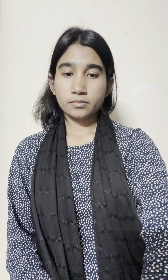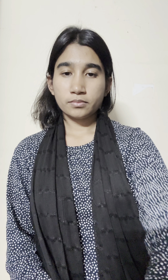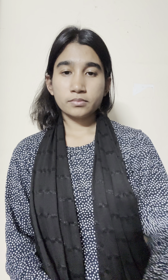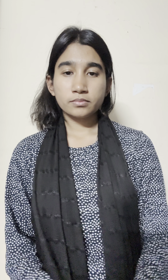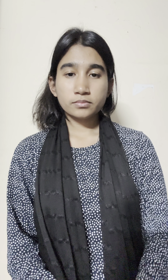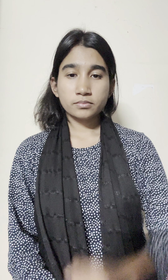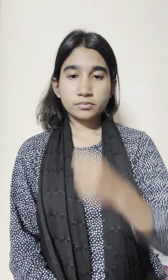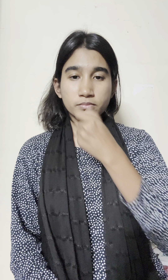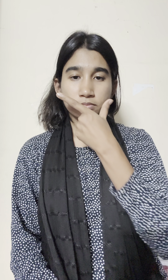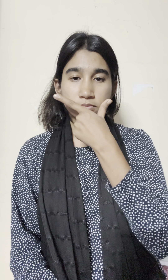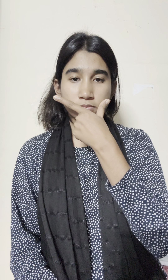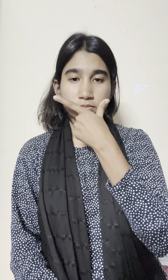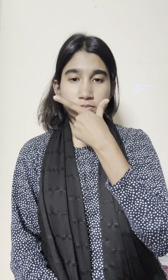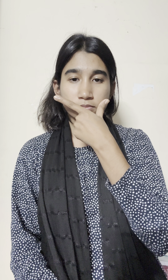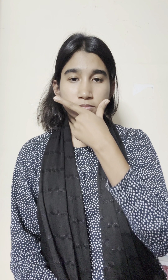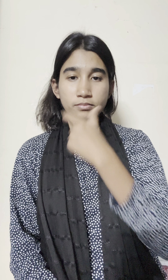বাবা